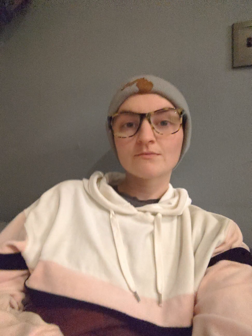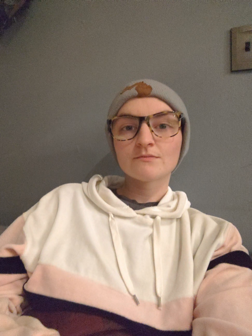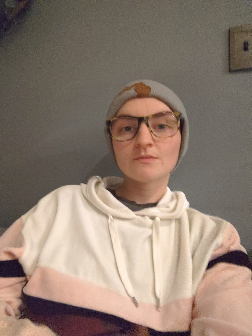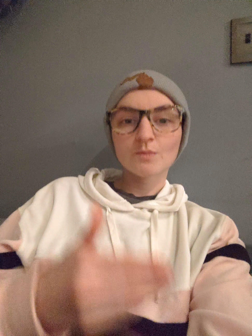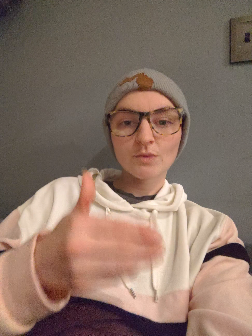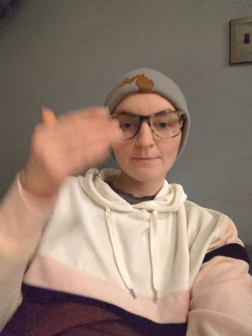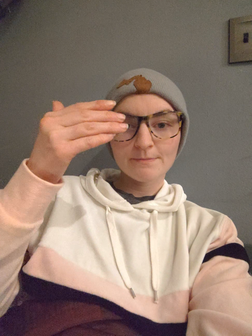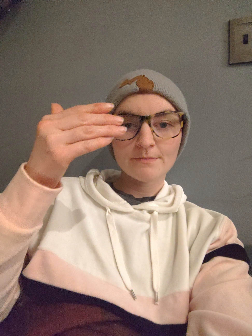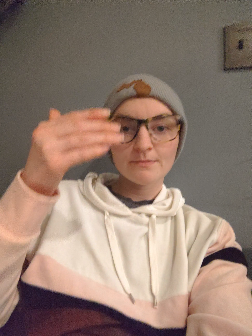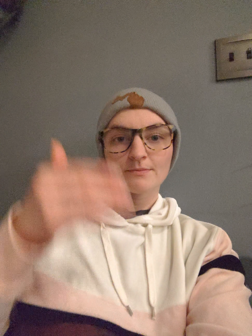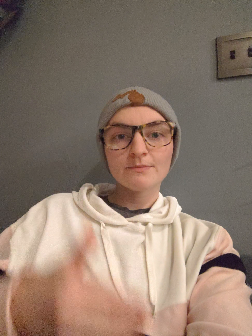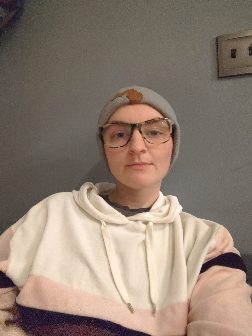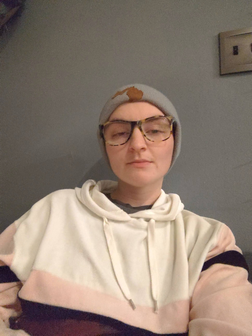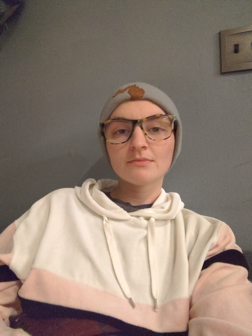window